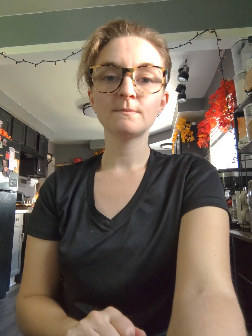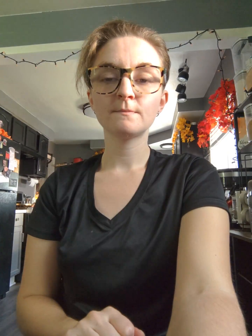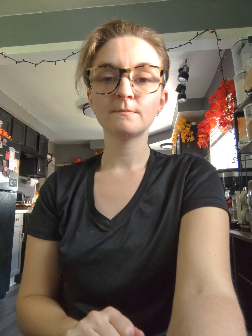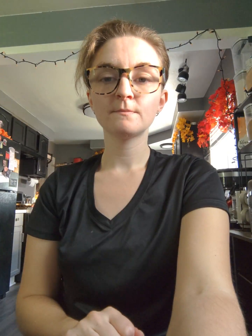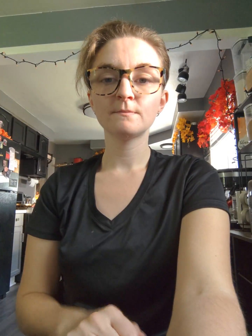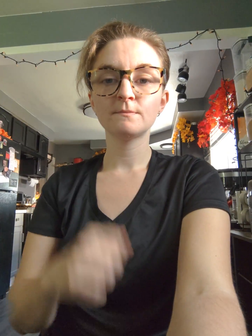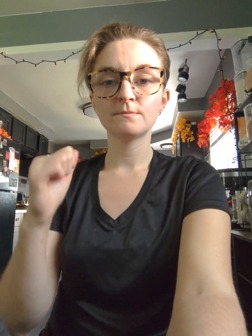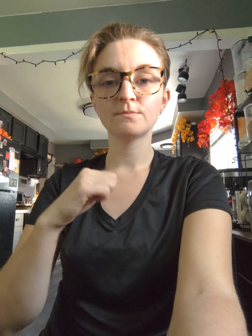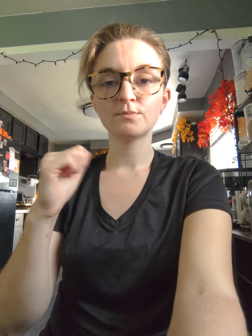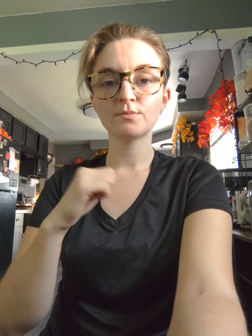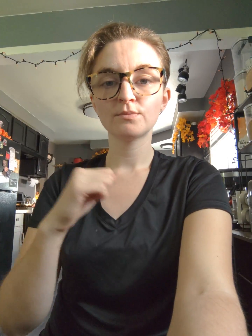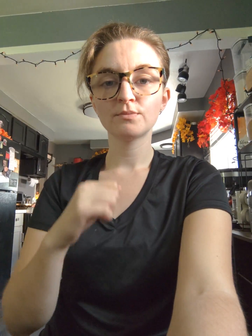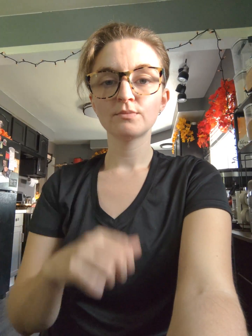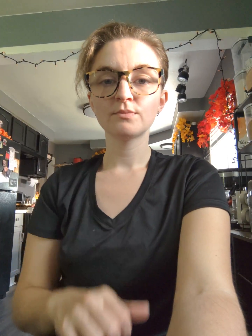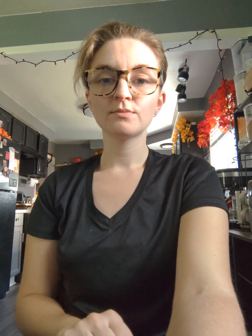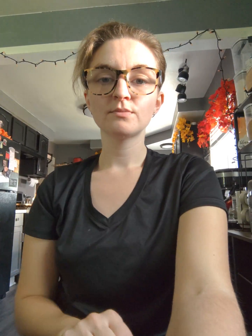rock